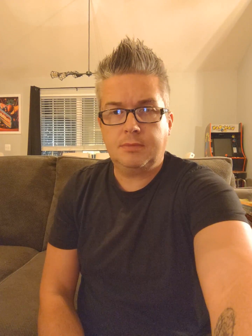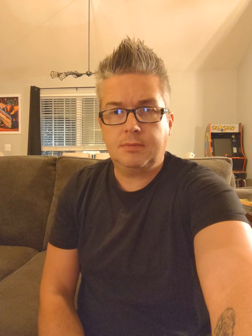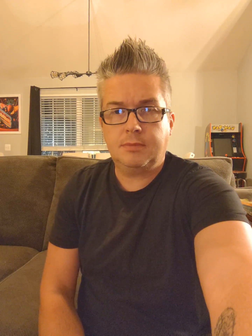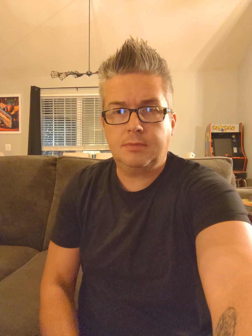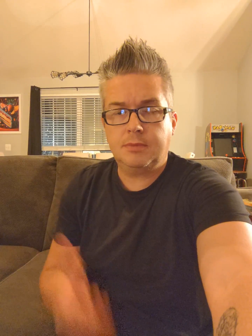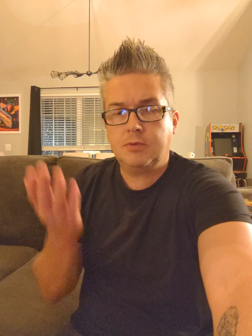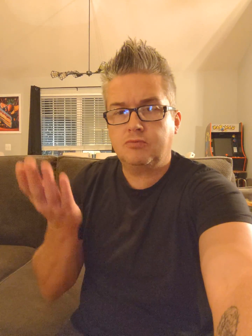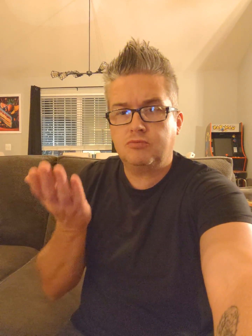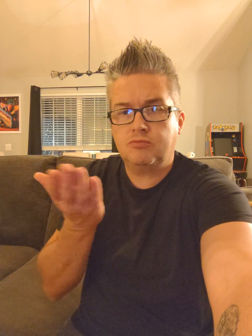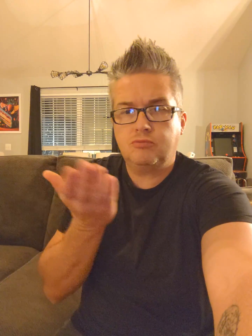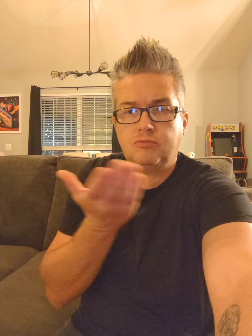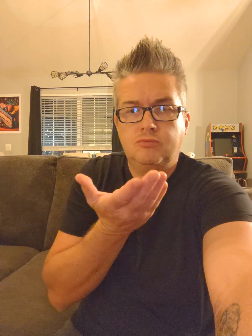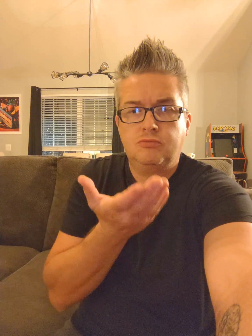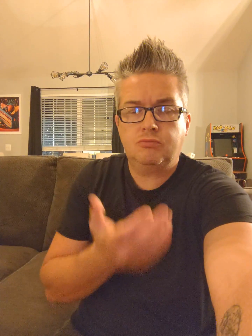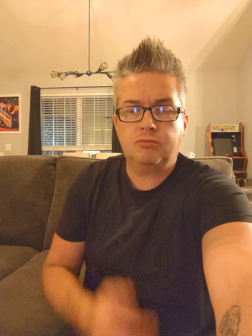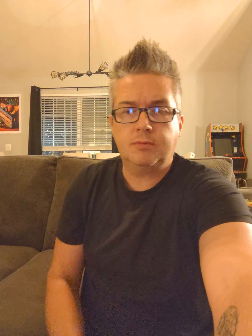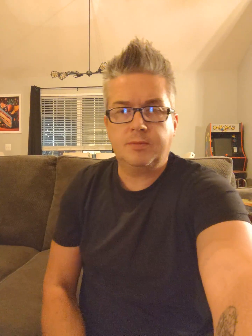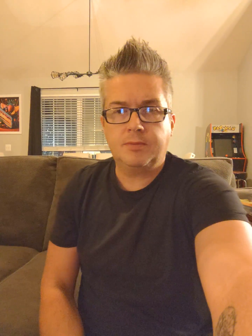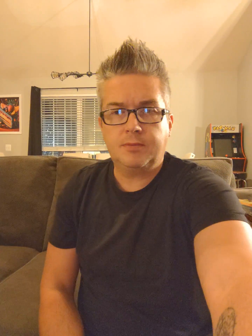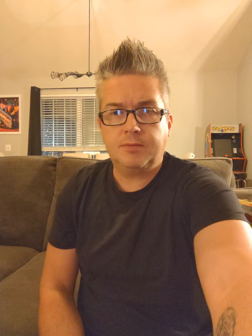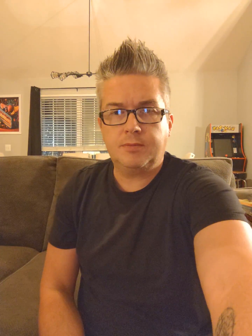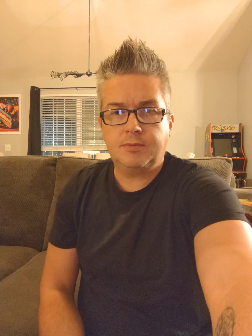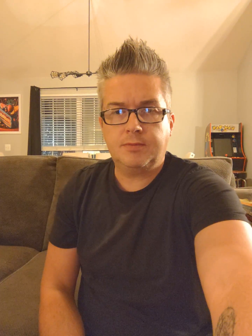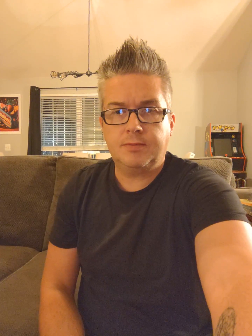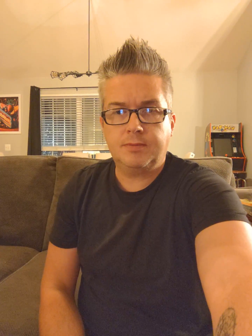carry